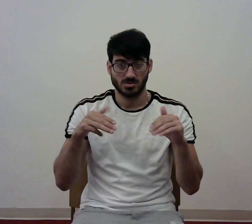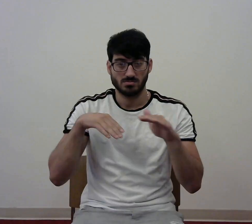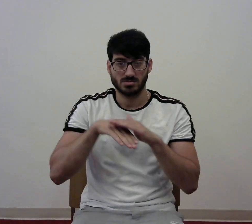metro